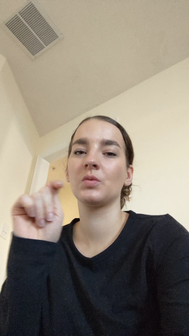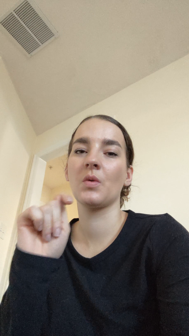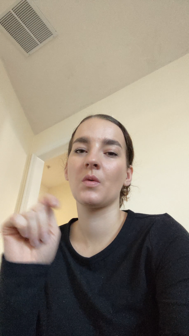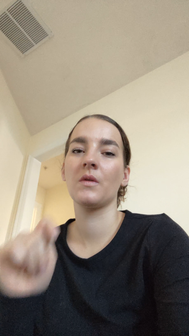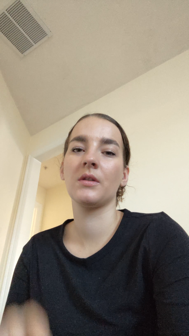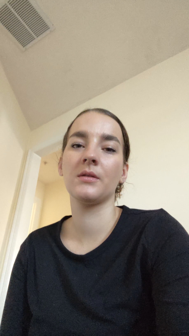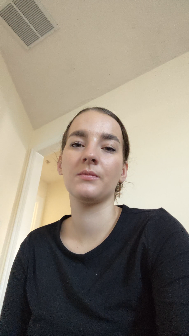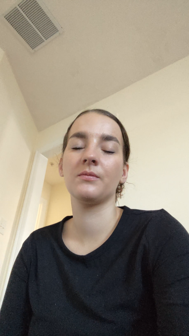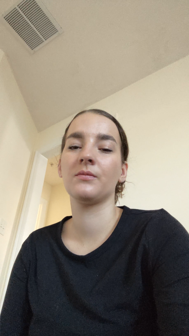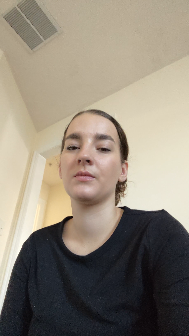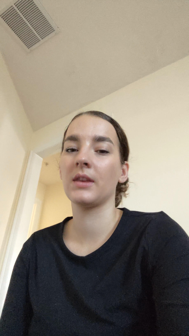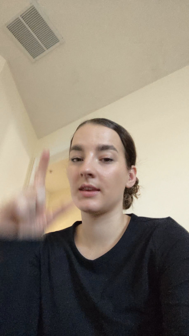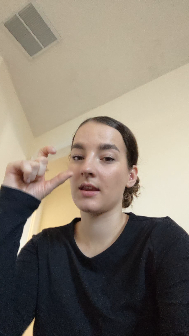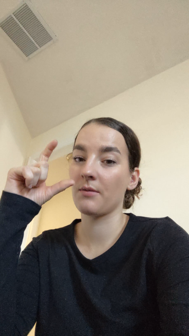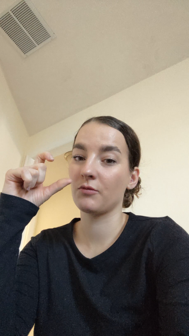camera